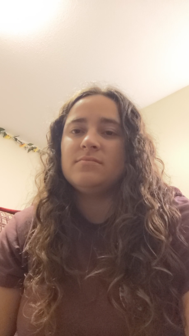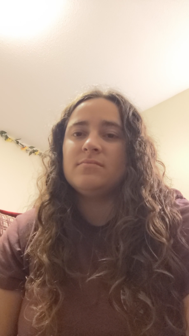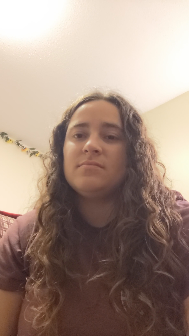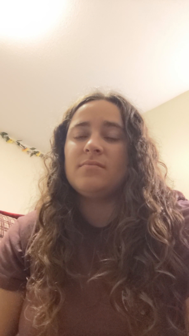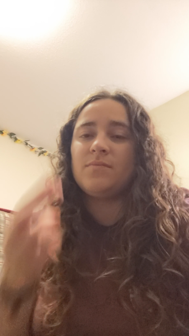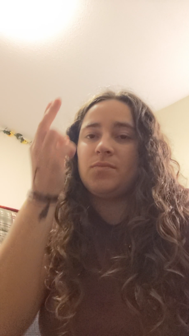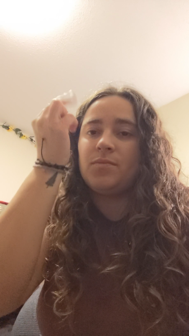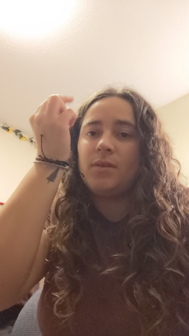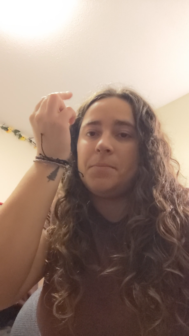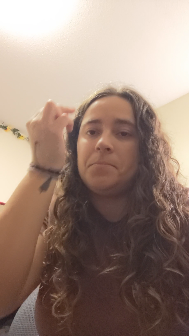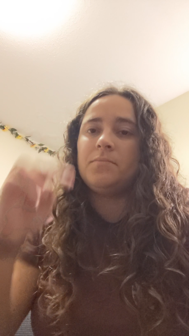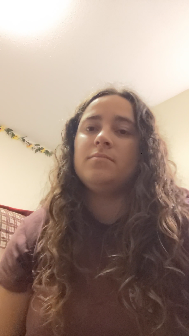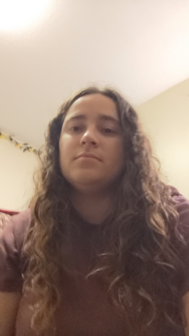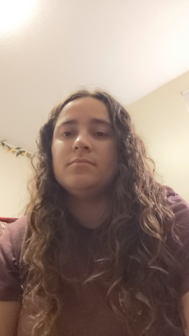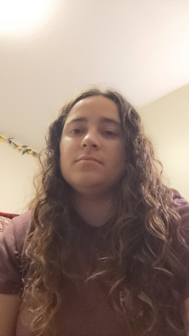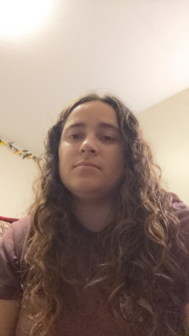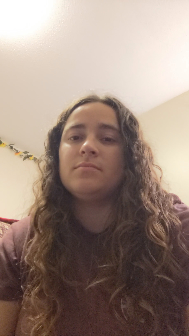rabbit